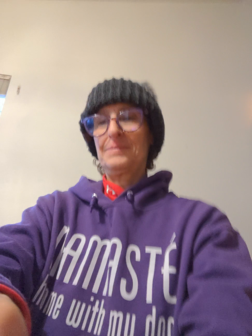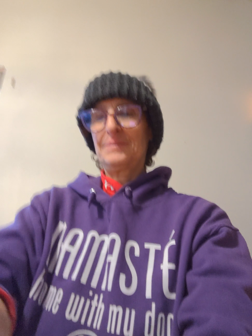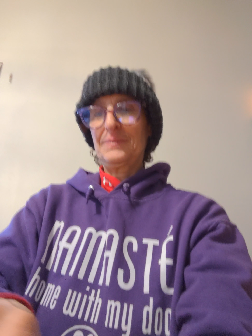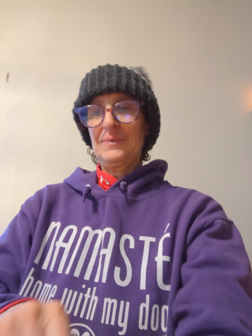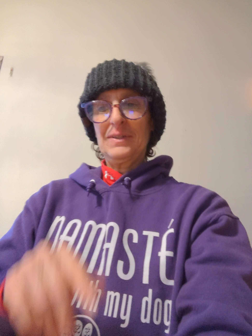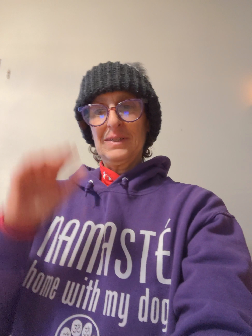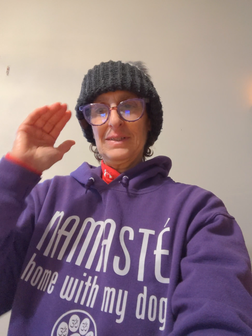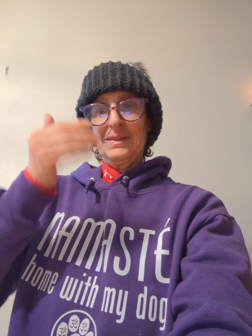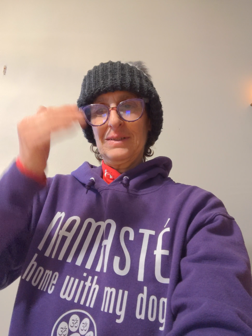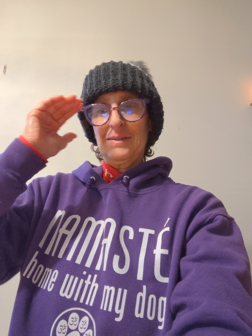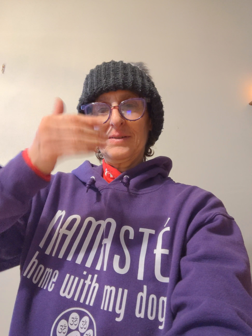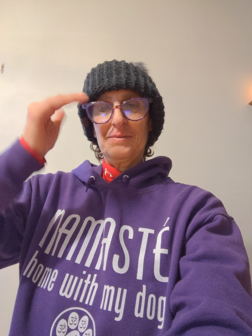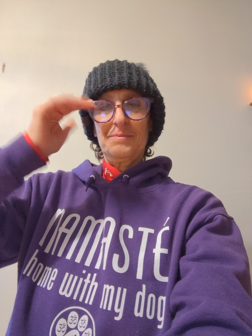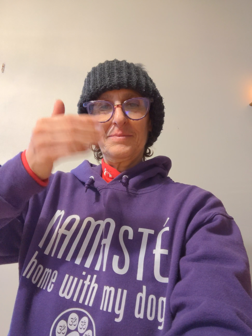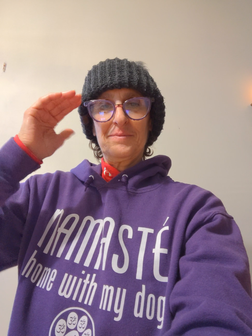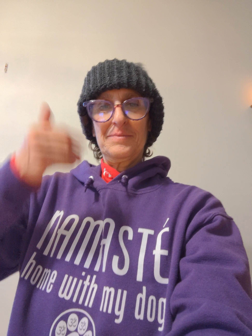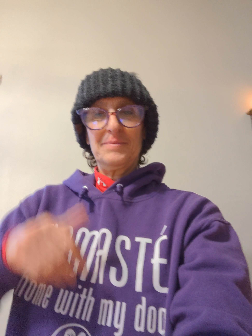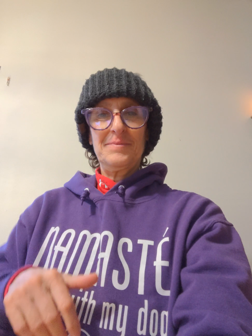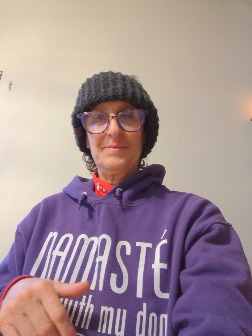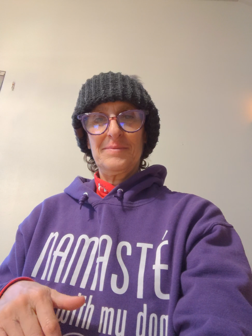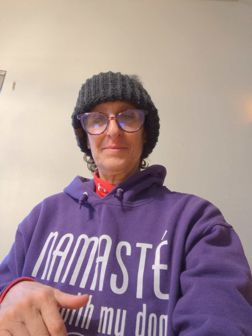sleepy